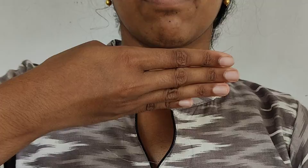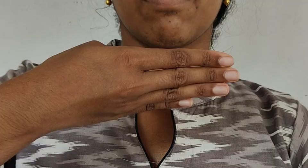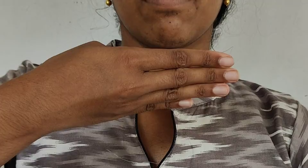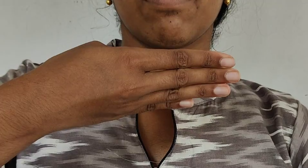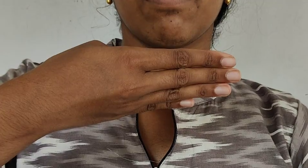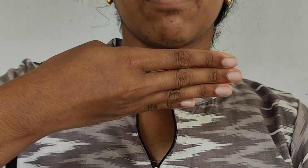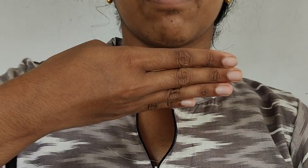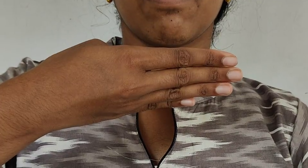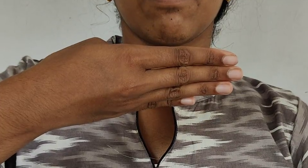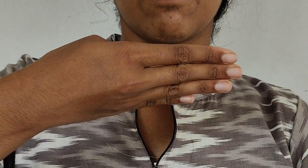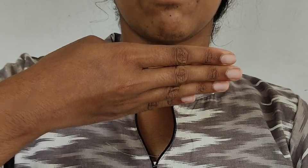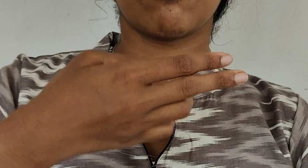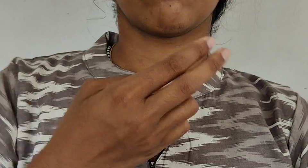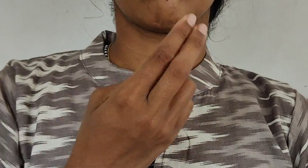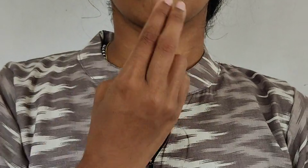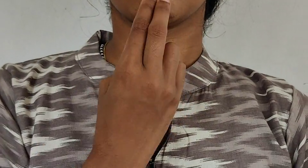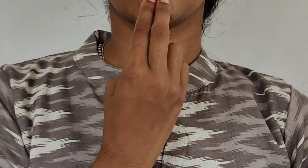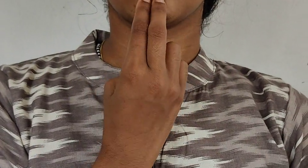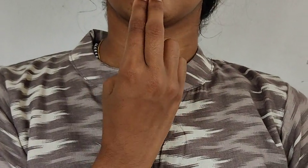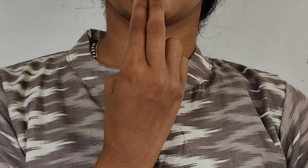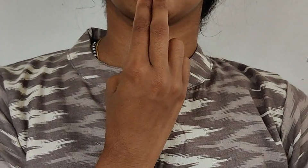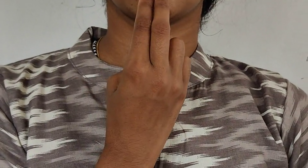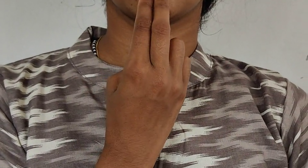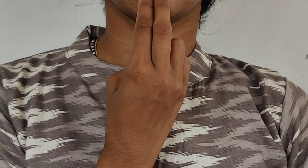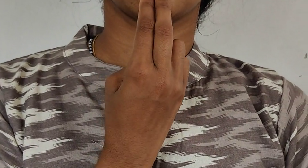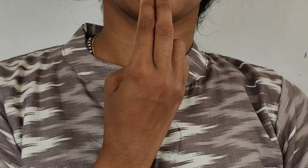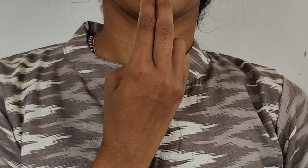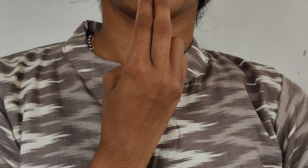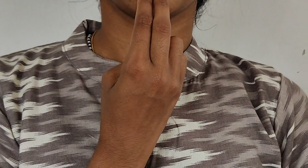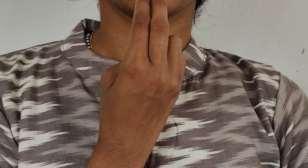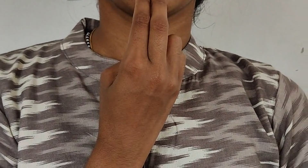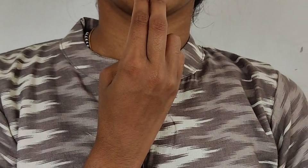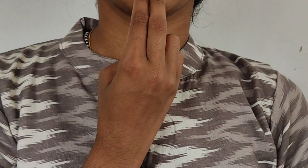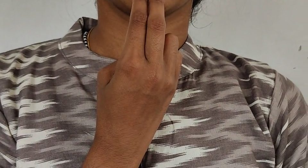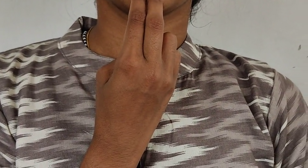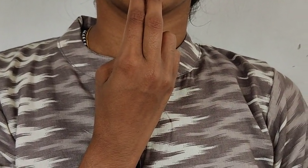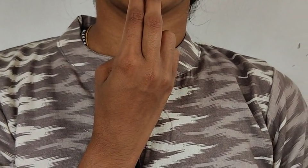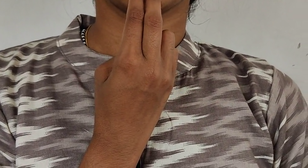അഃ